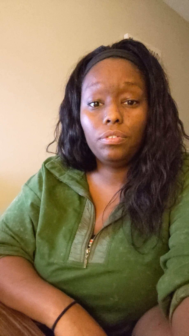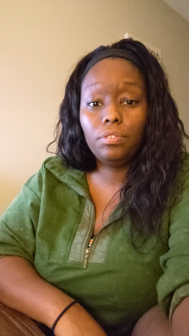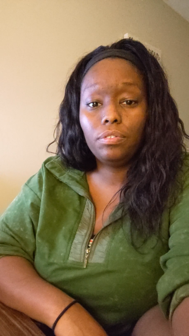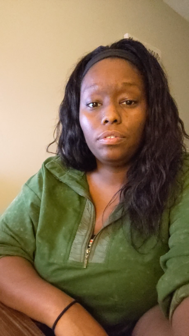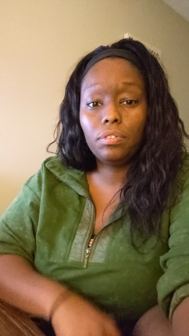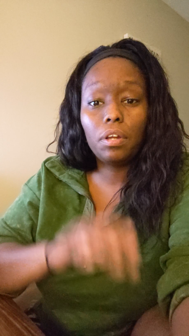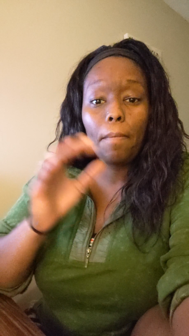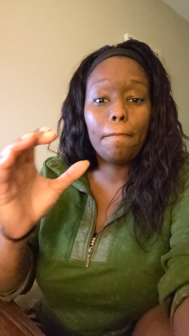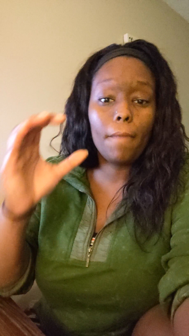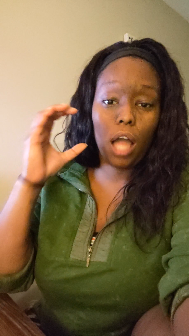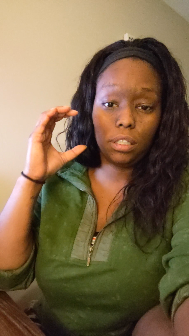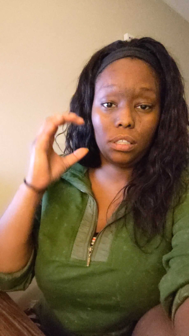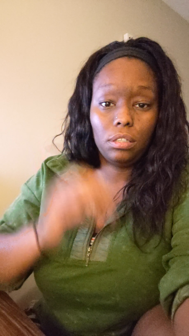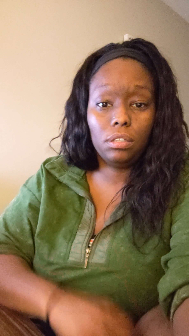bus